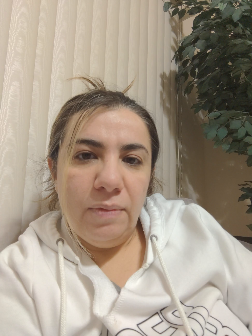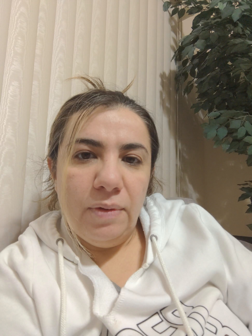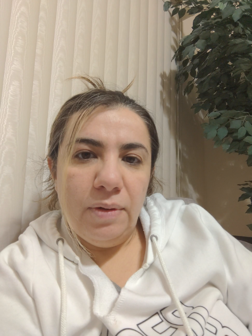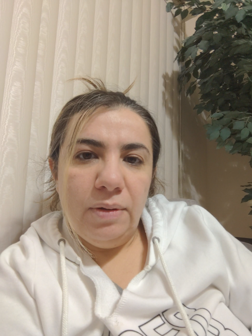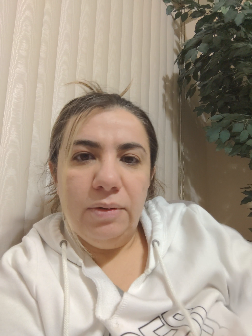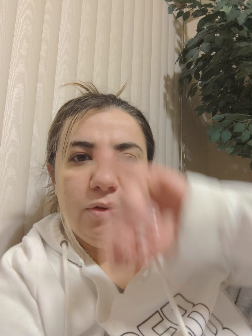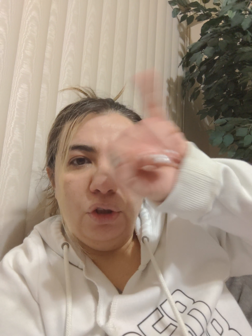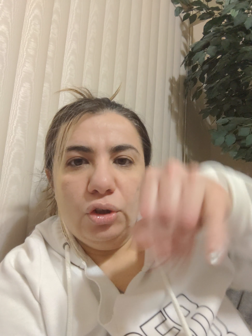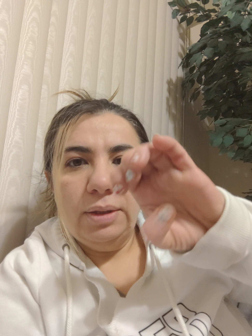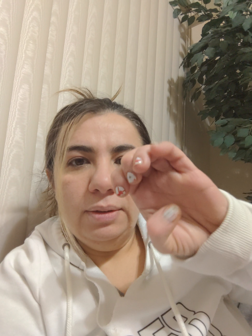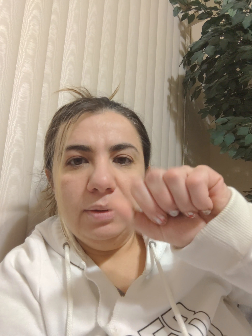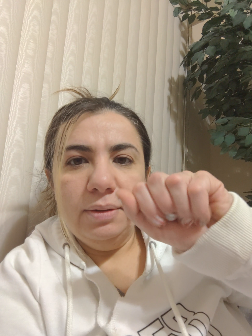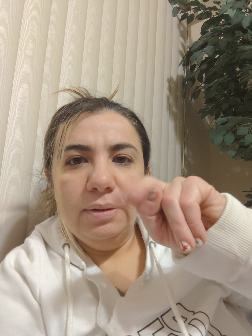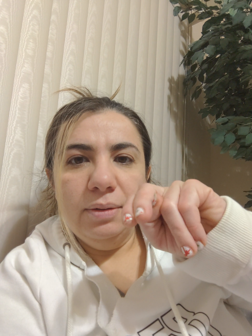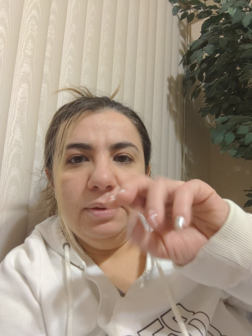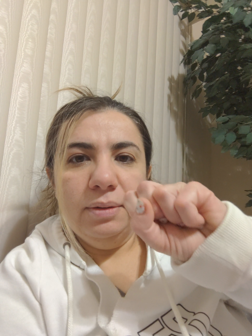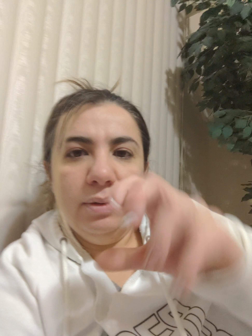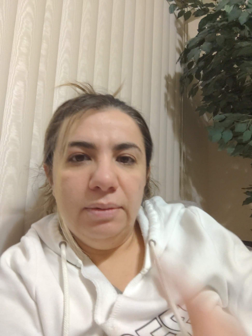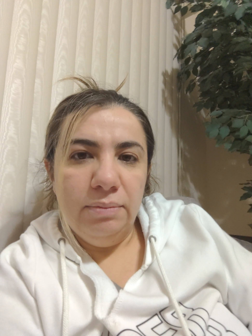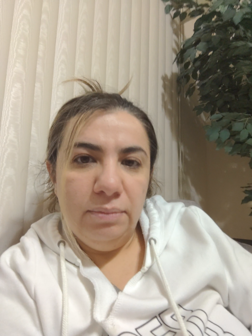jeans